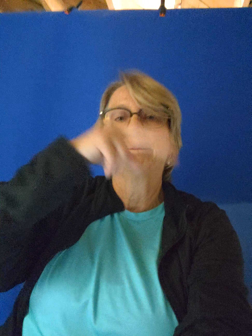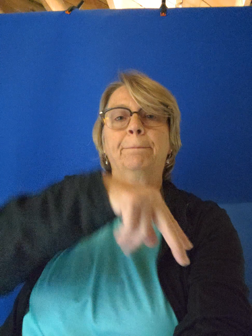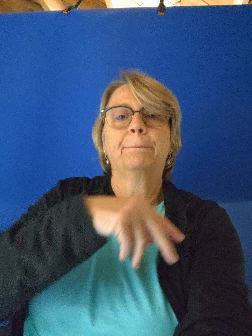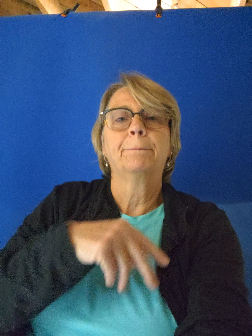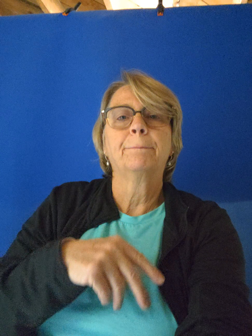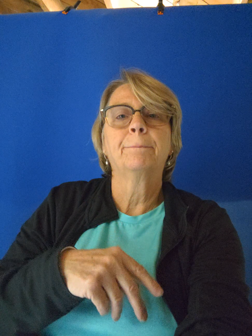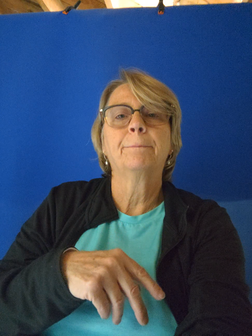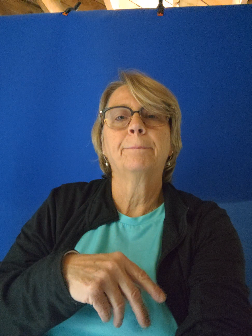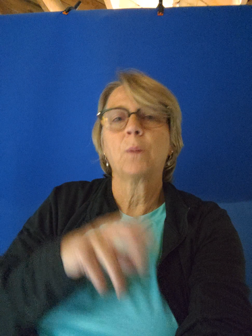jump